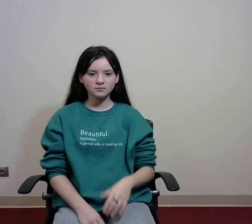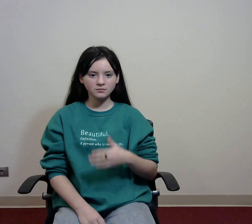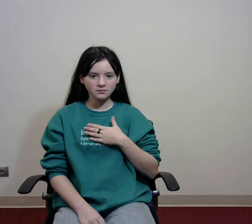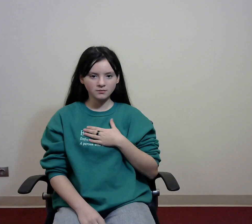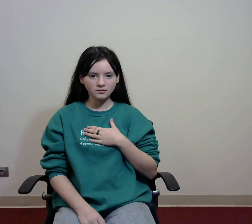mən